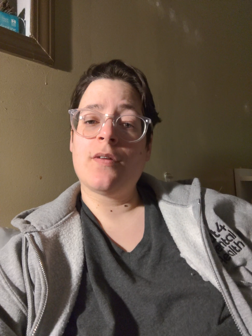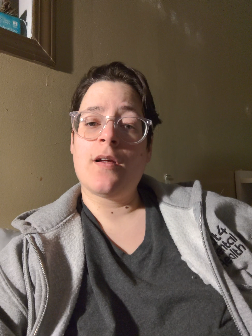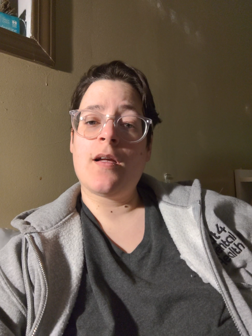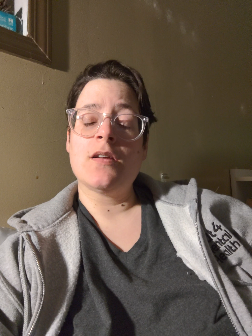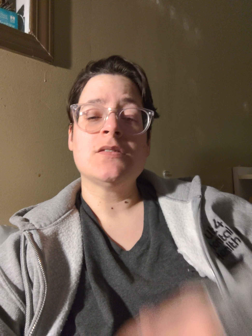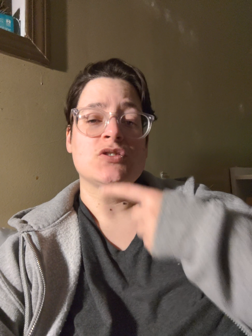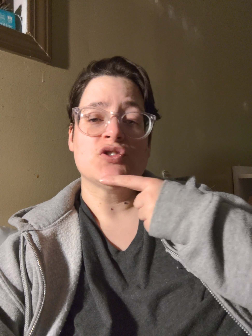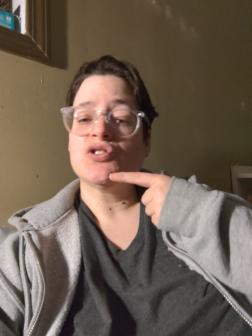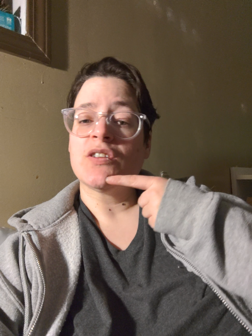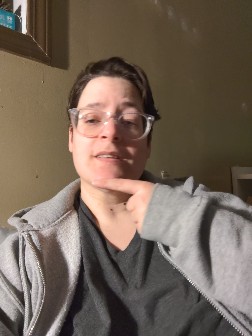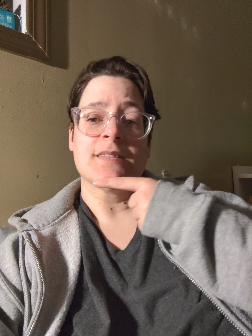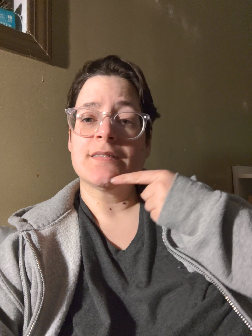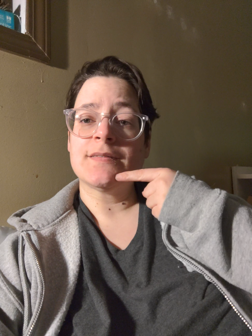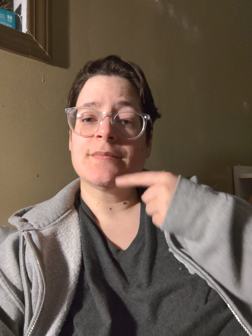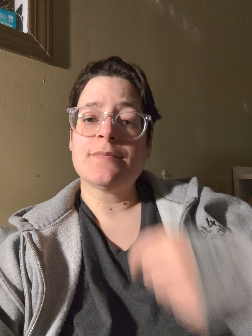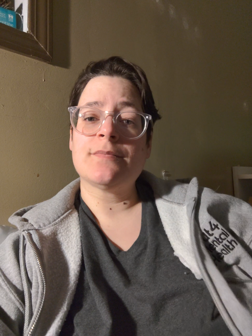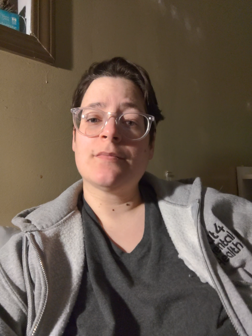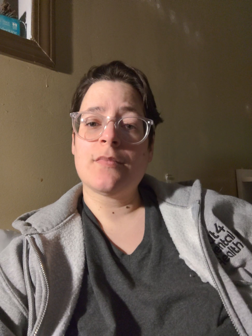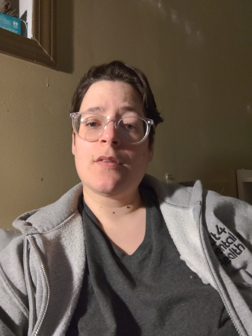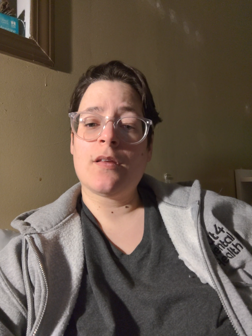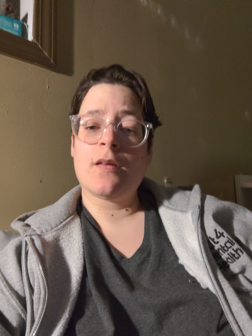chin